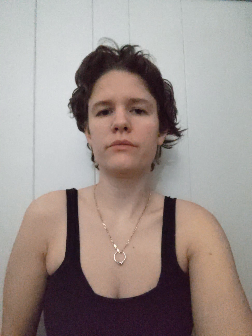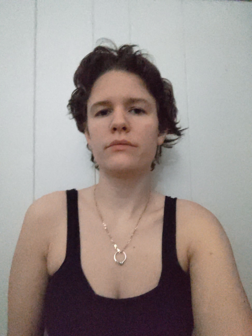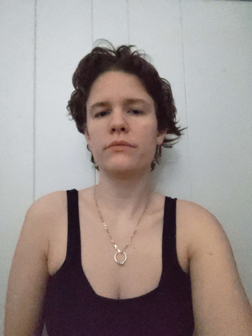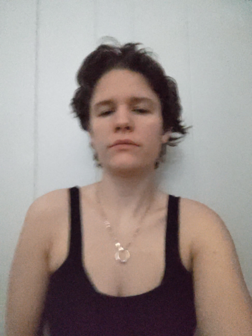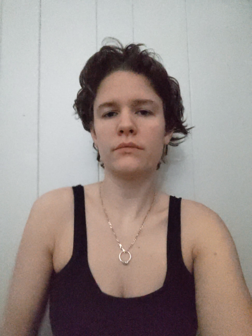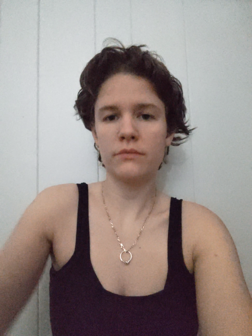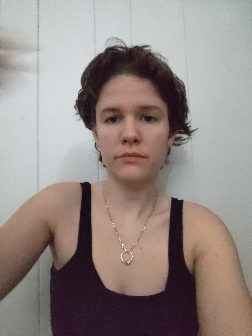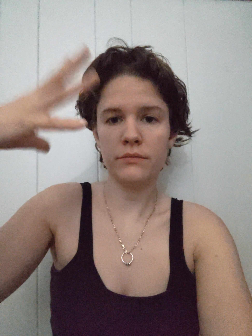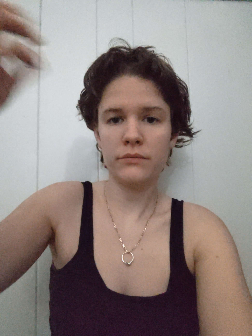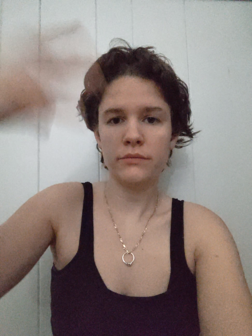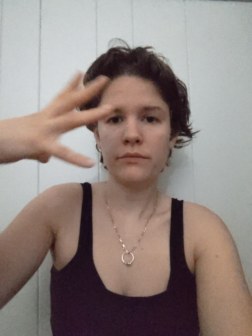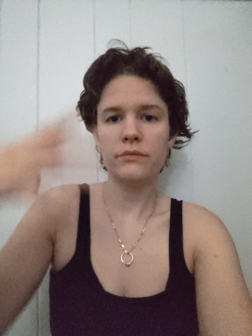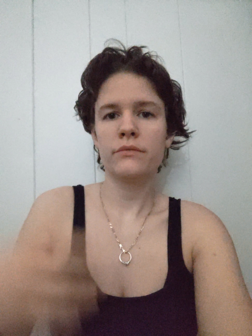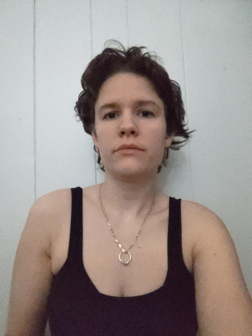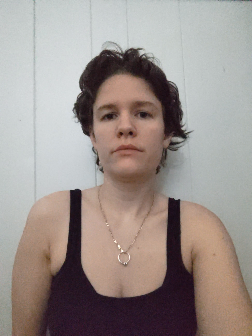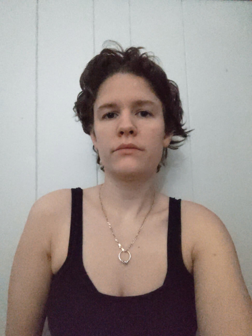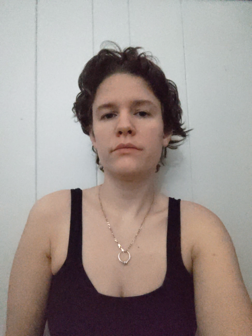shower